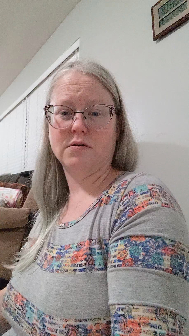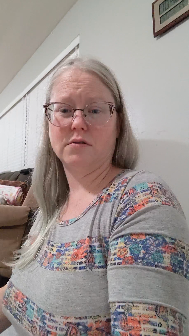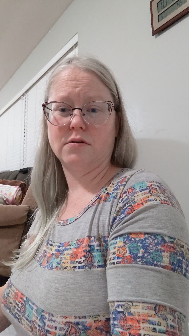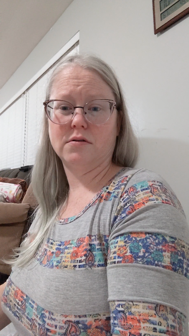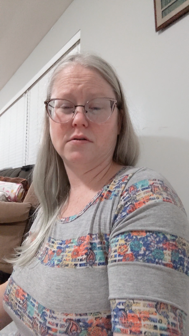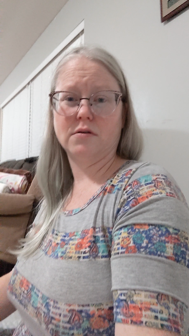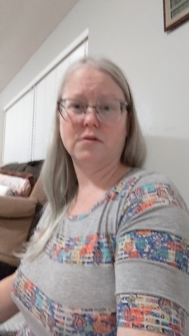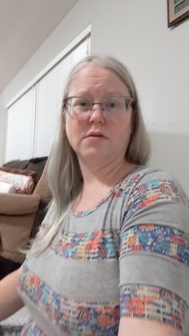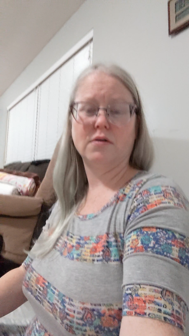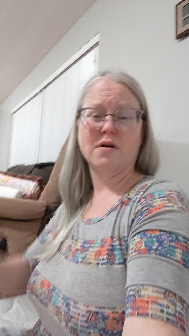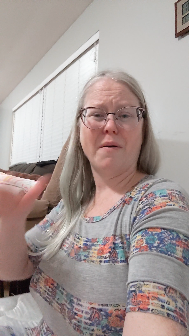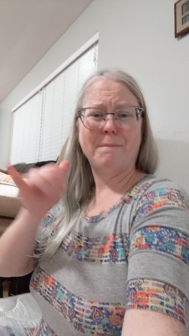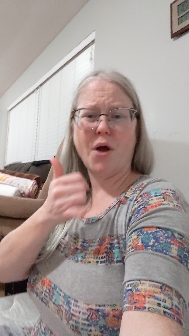party